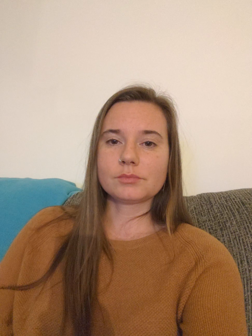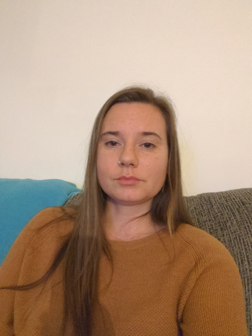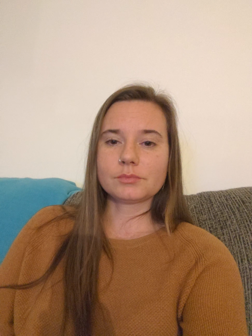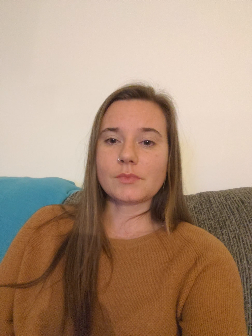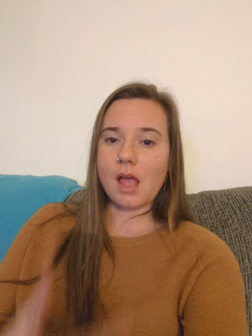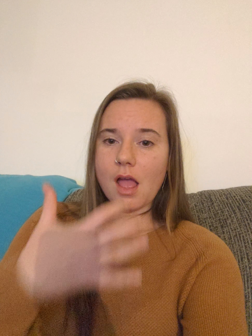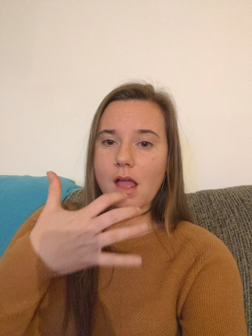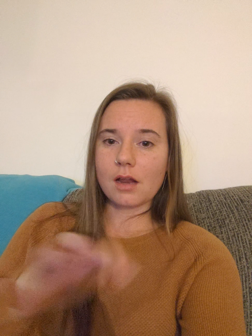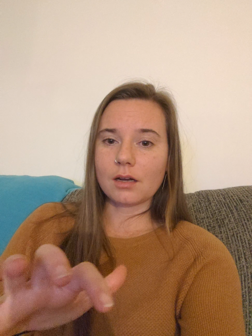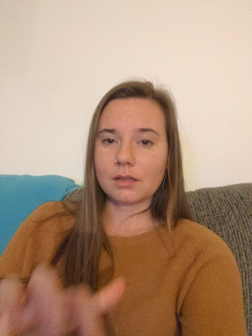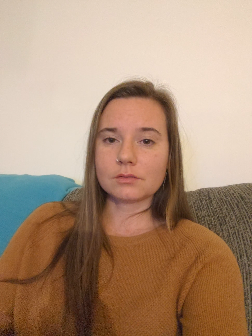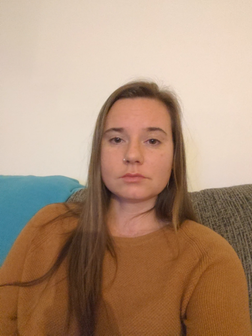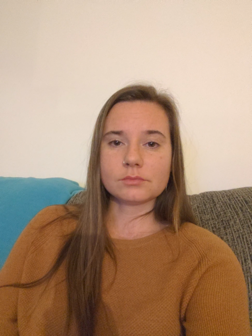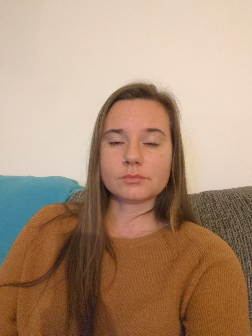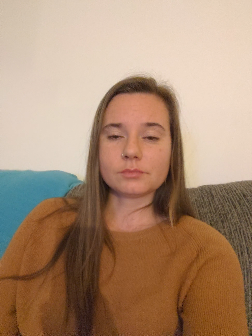hot